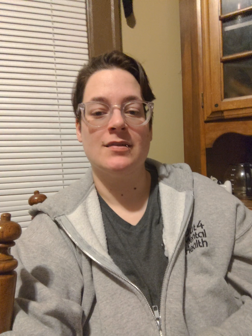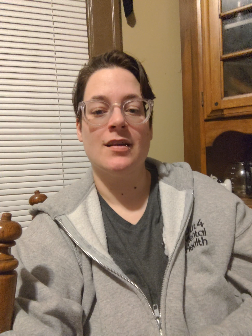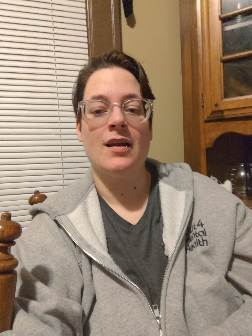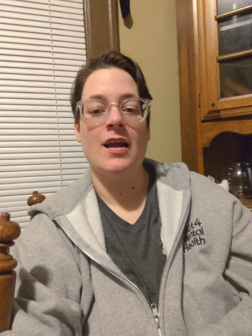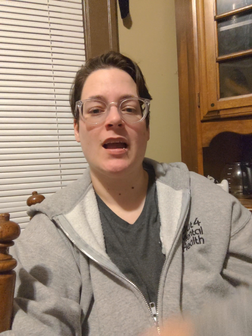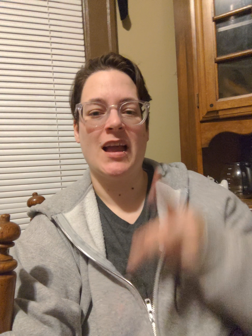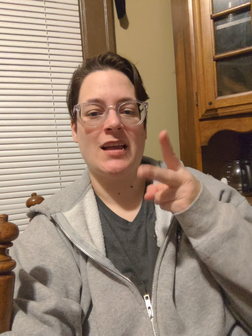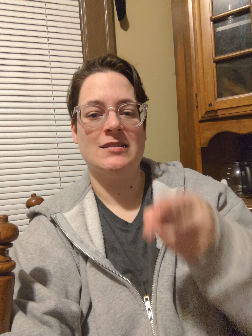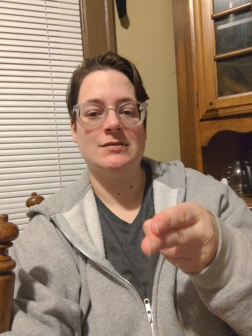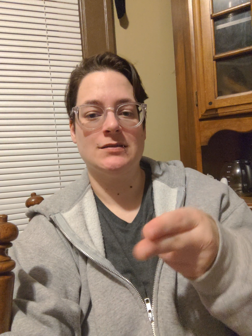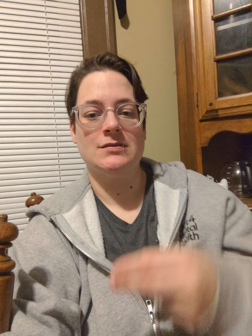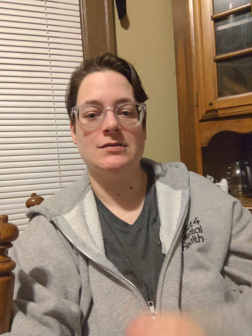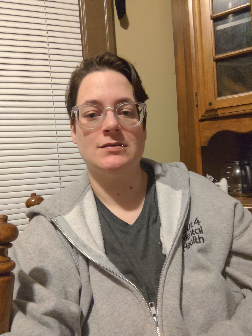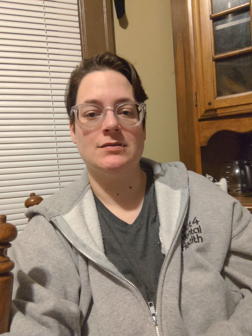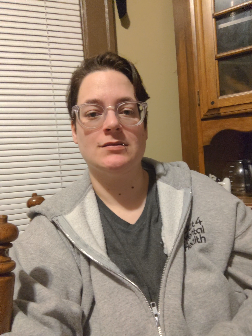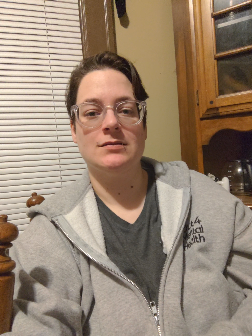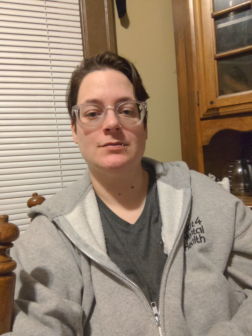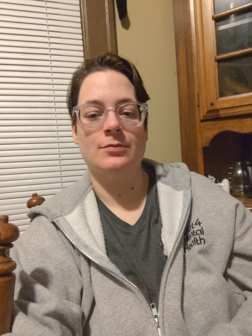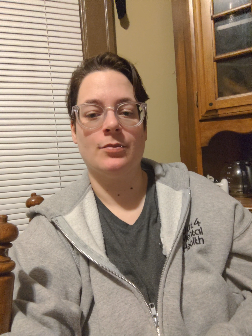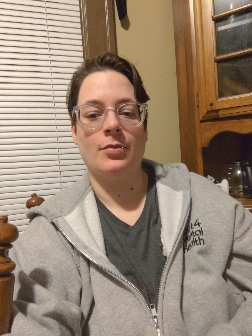cut